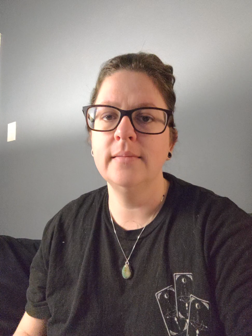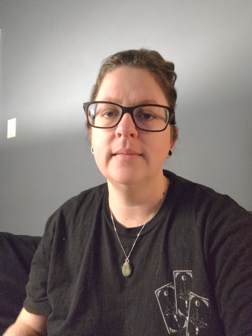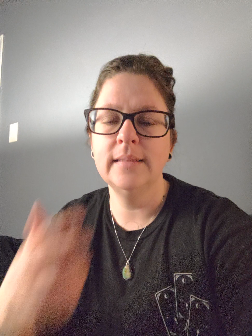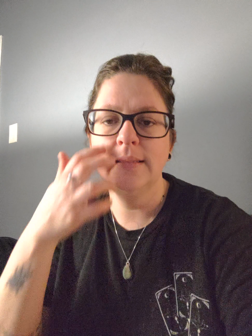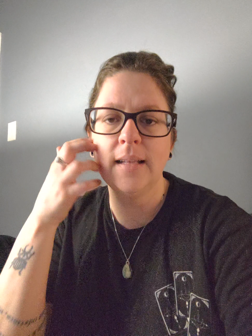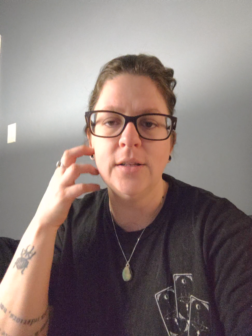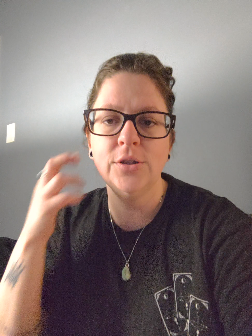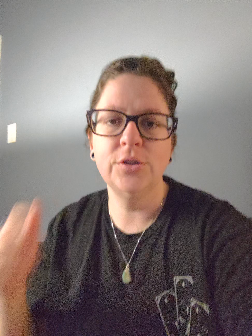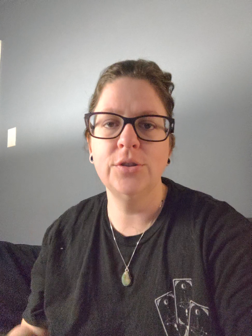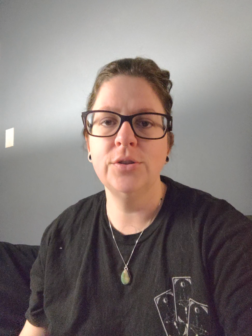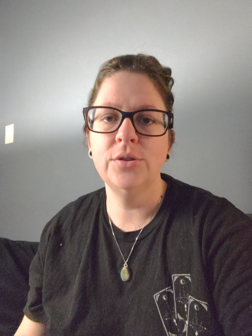tiger